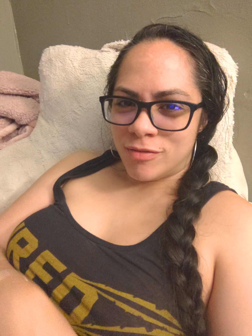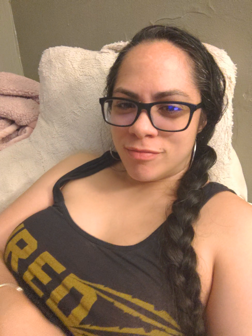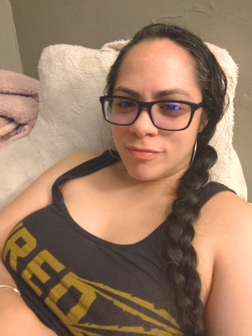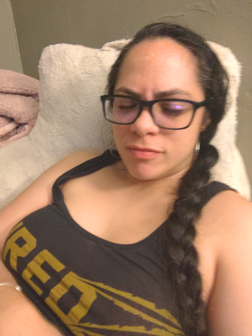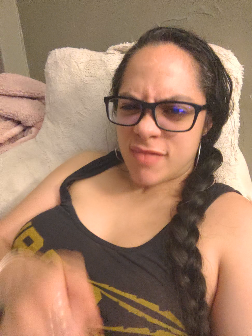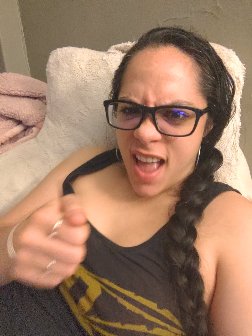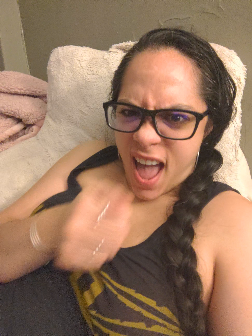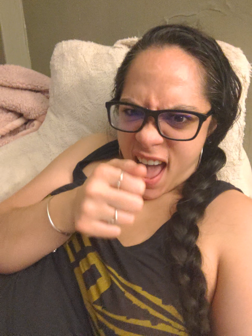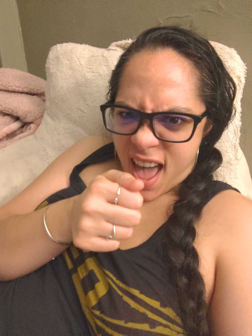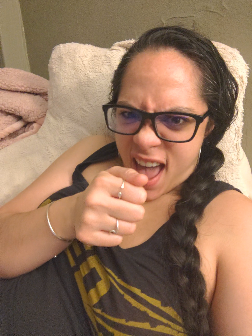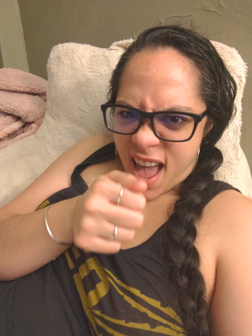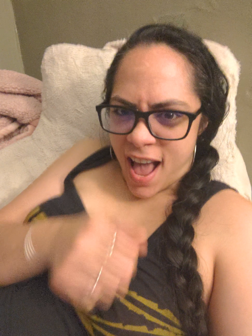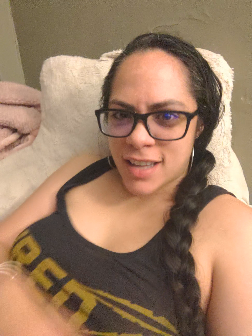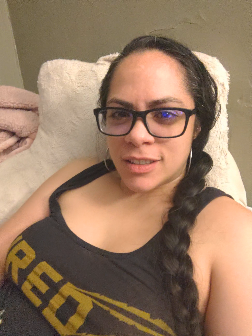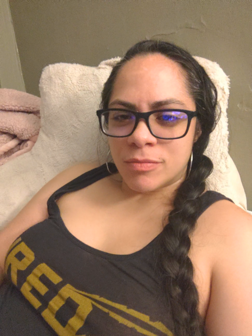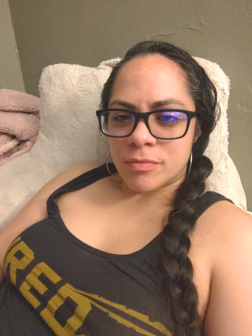hide